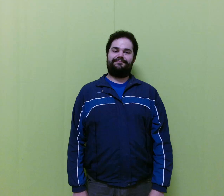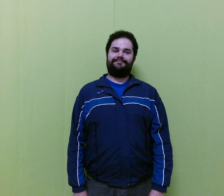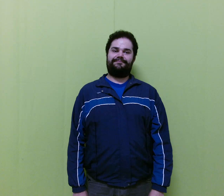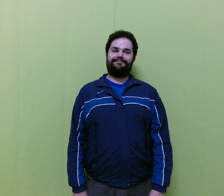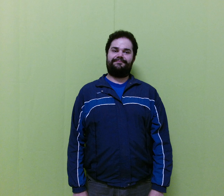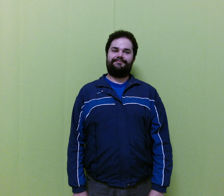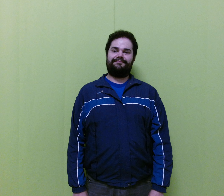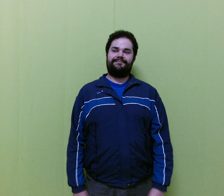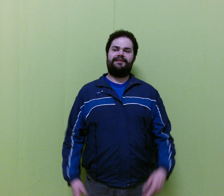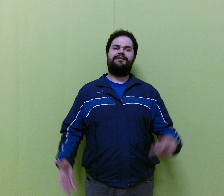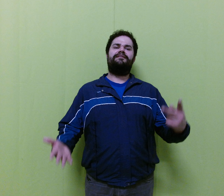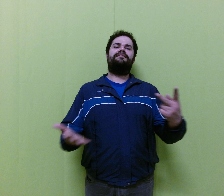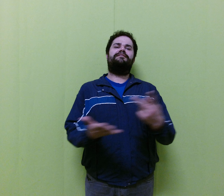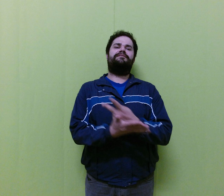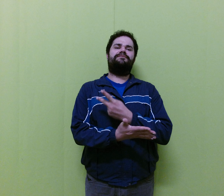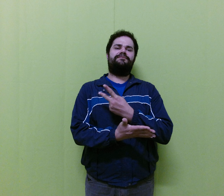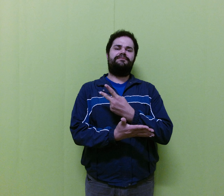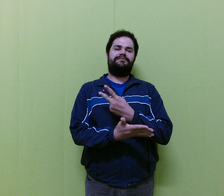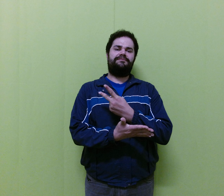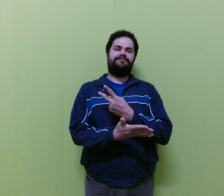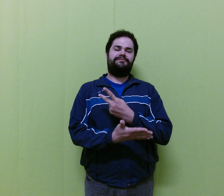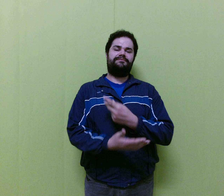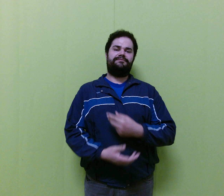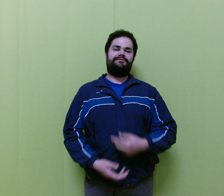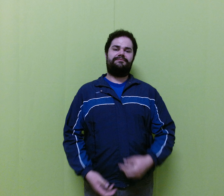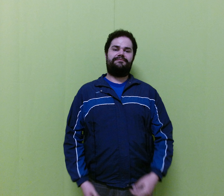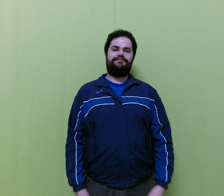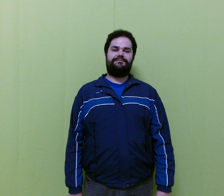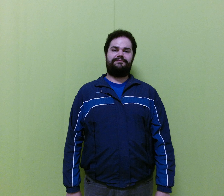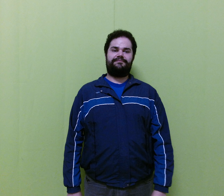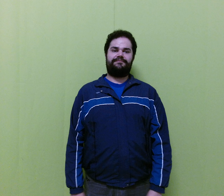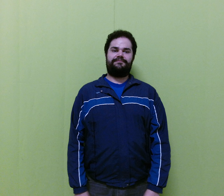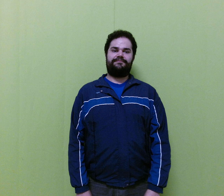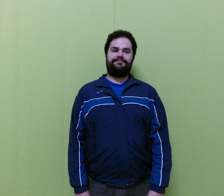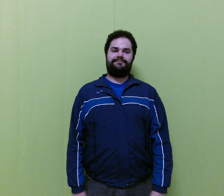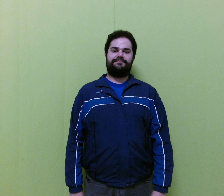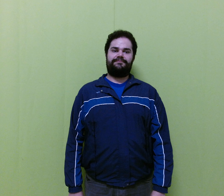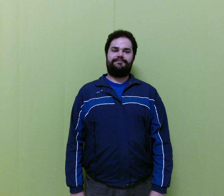acontecer